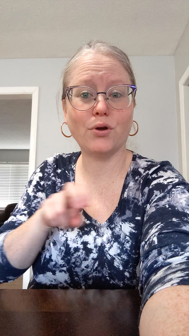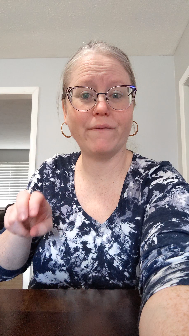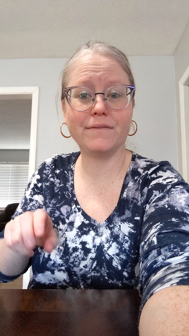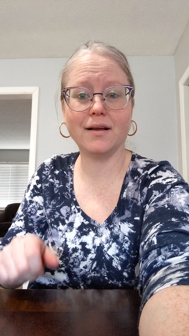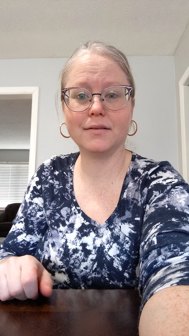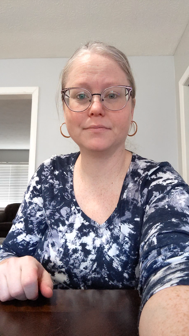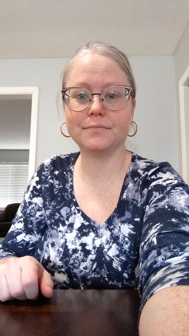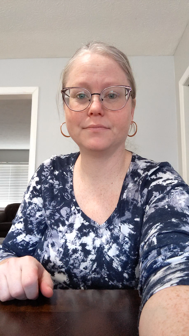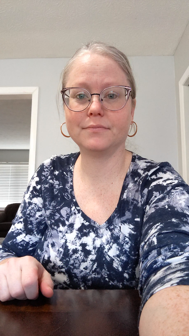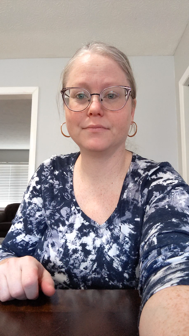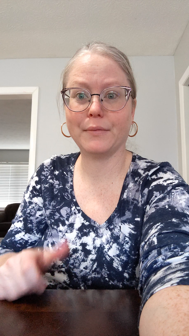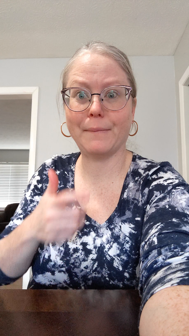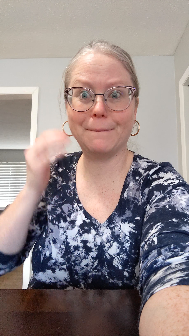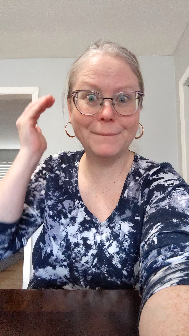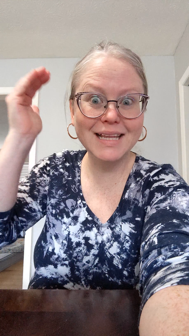big